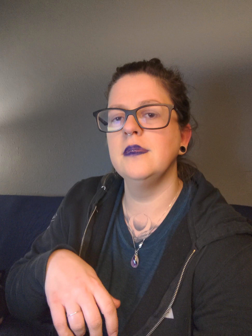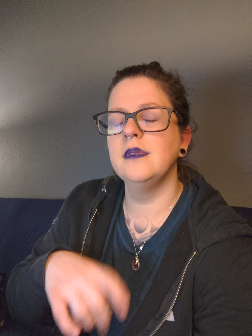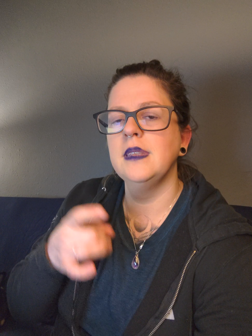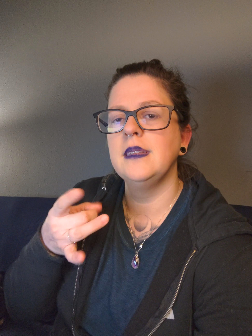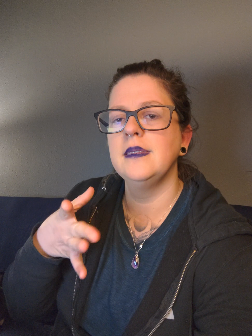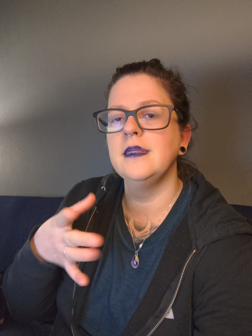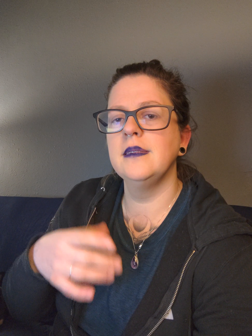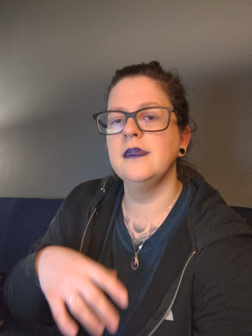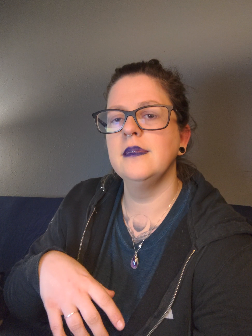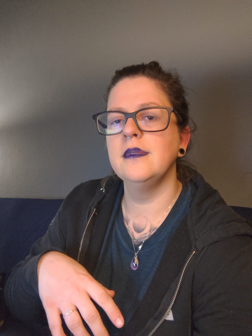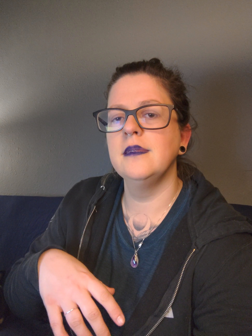hate